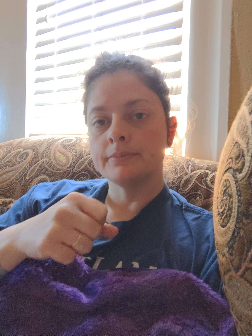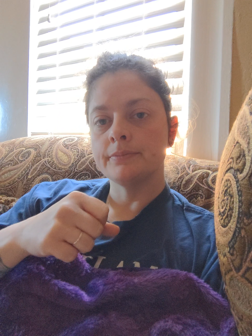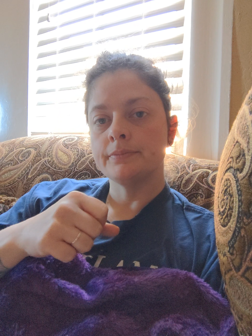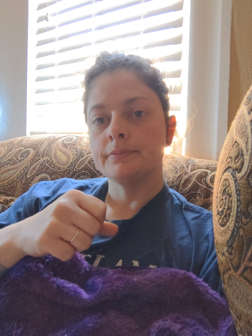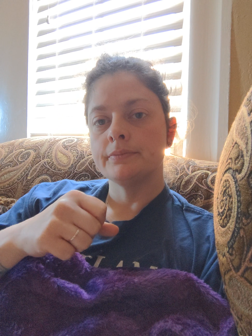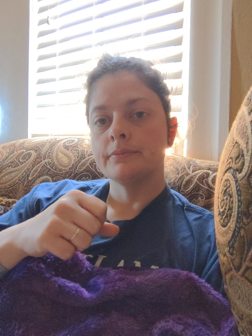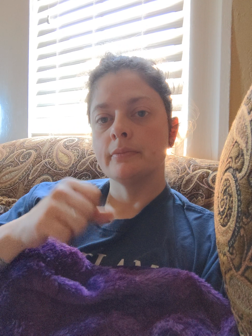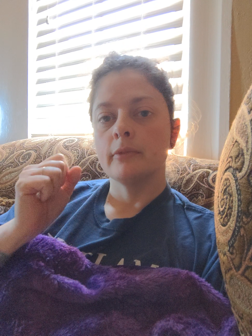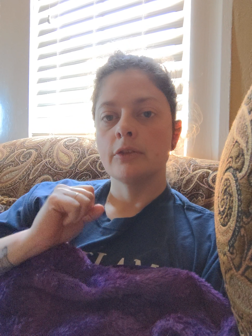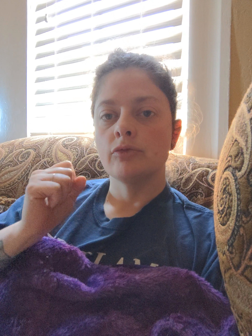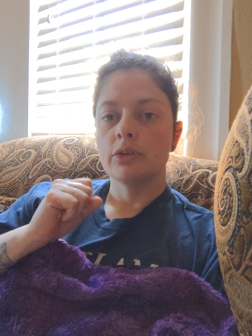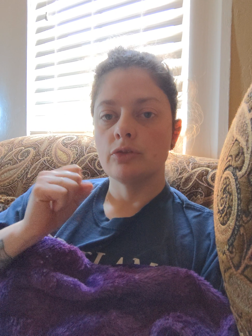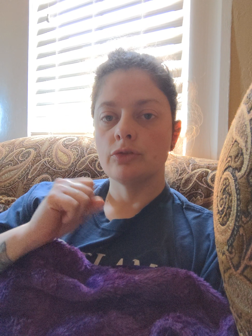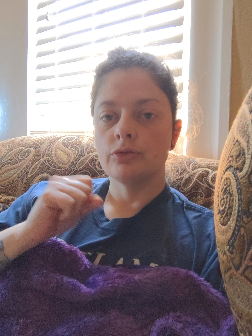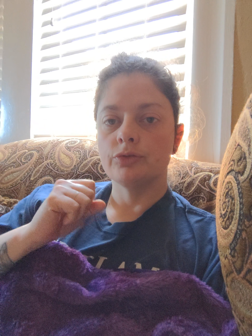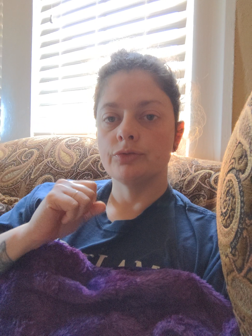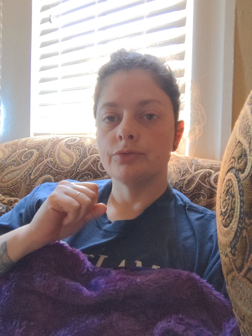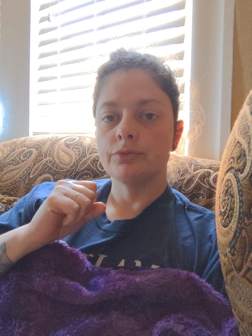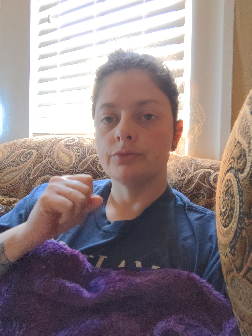refrigerator